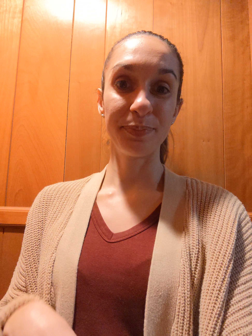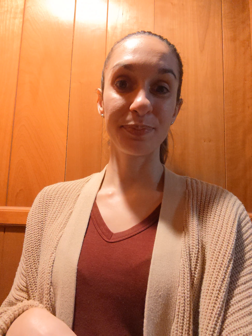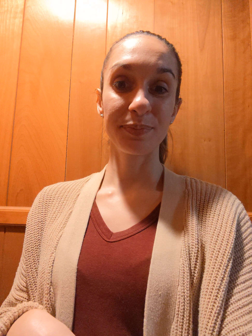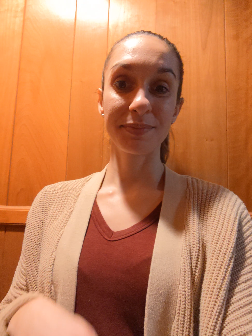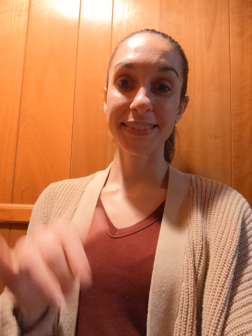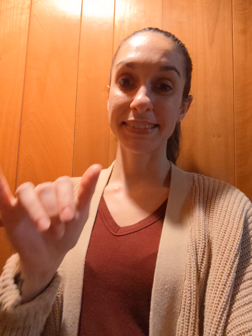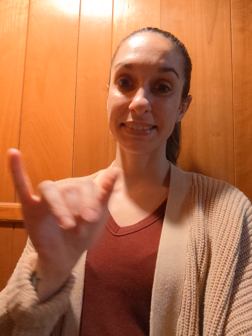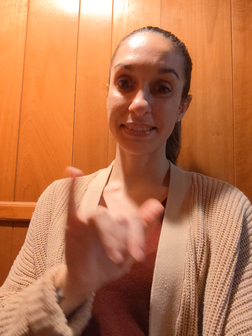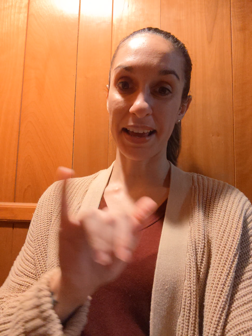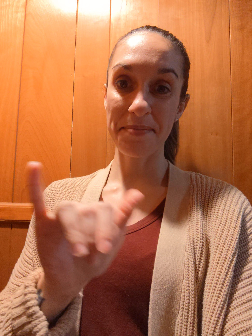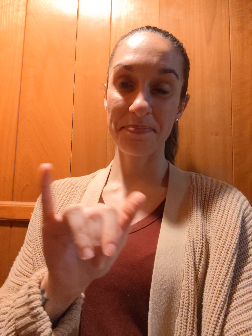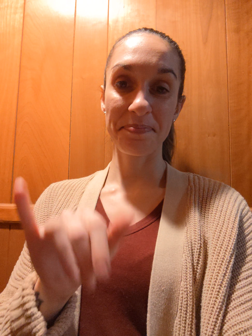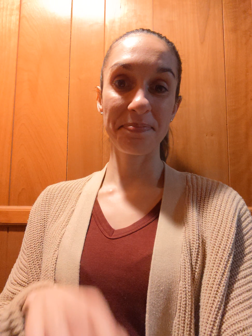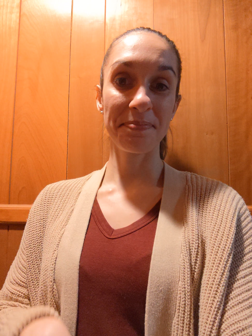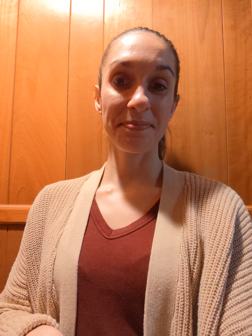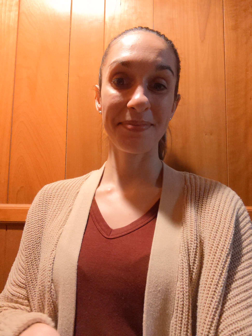same